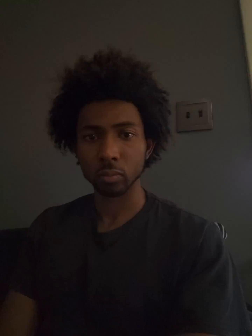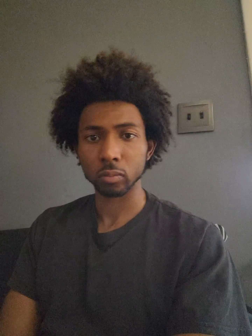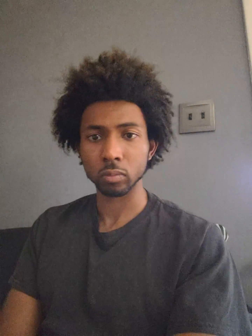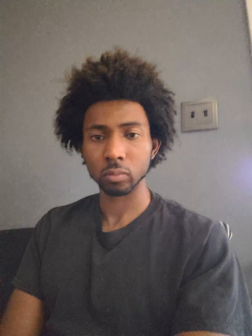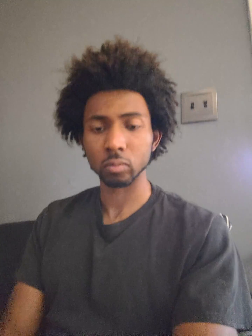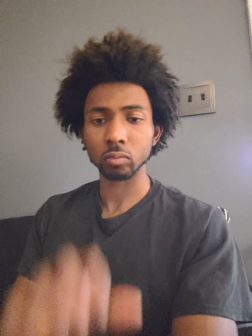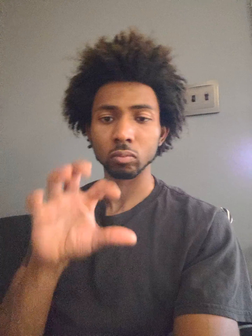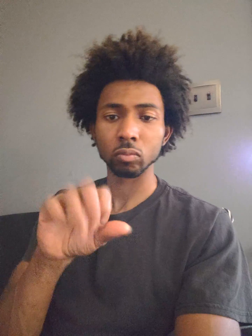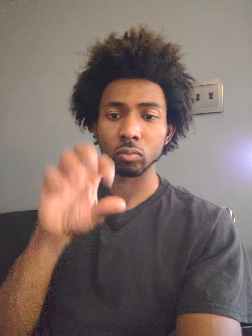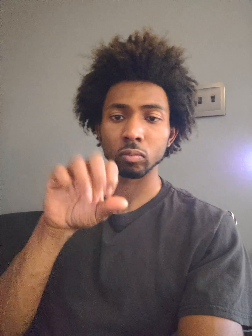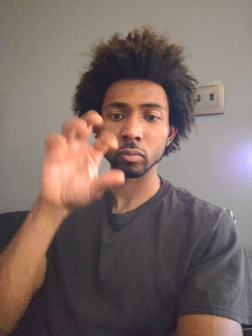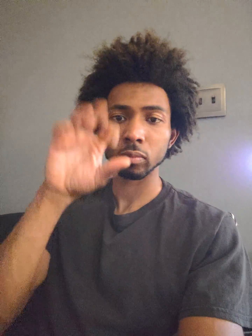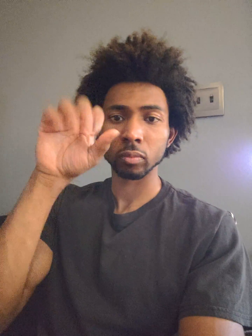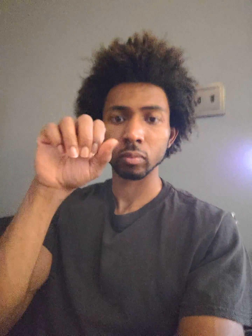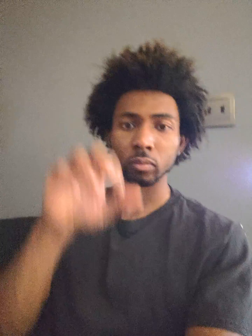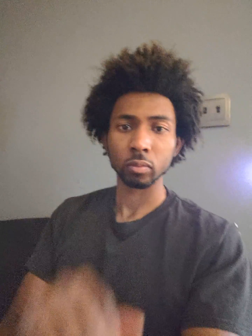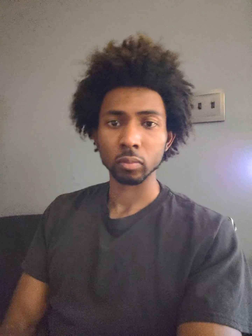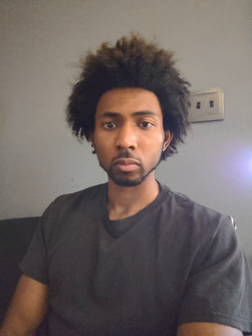climb